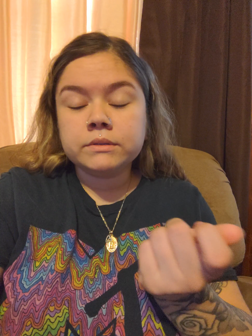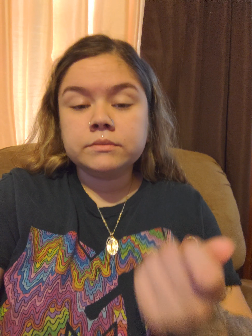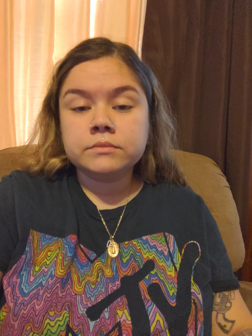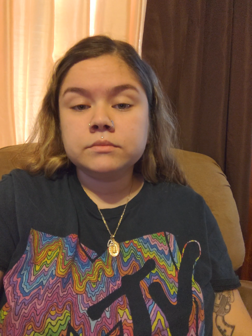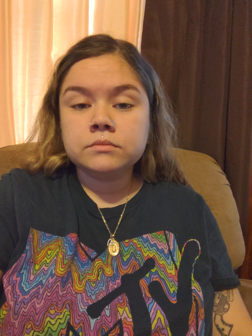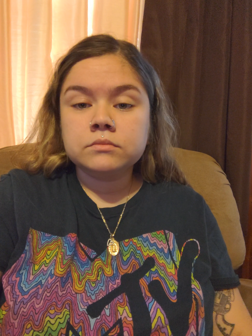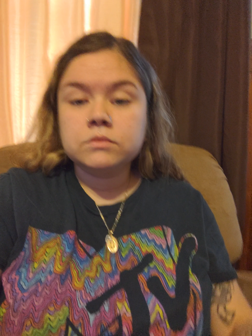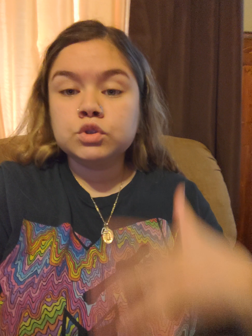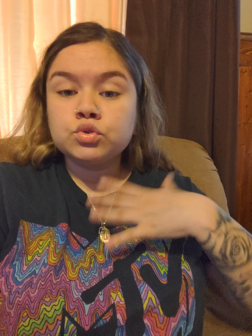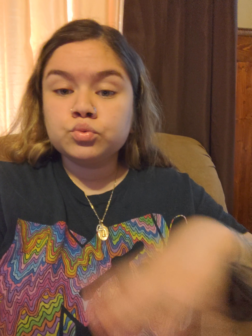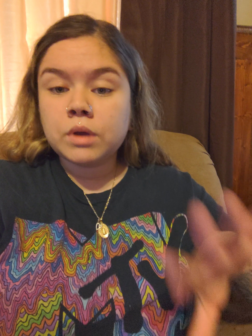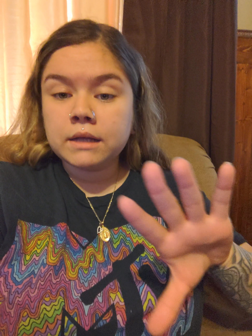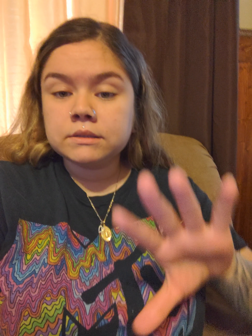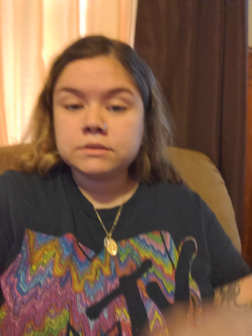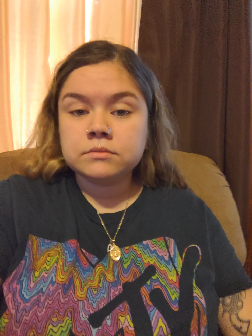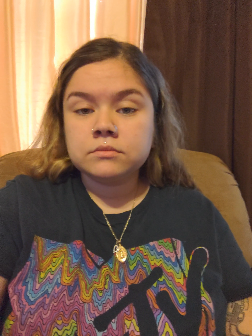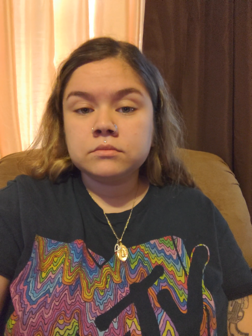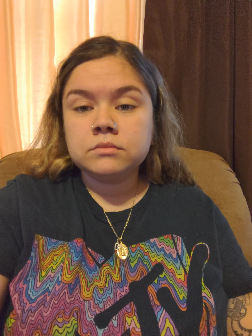dress